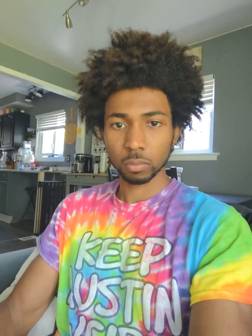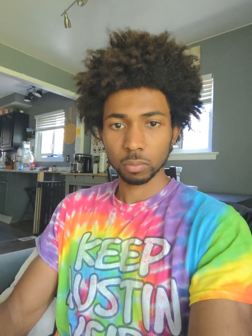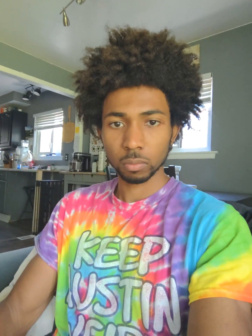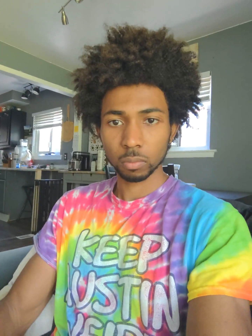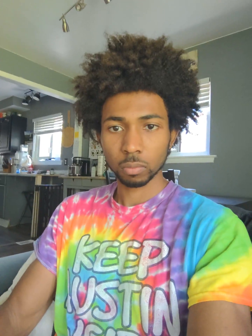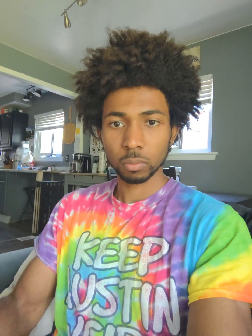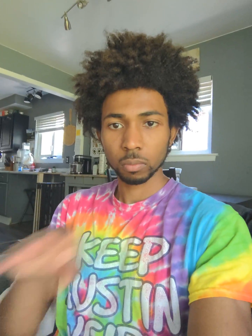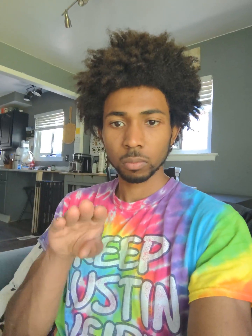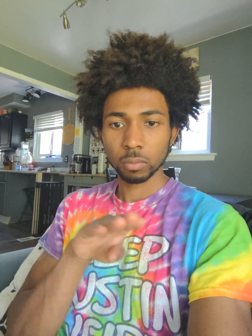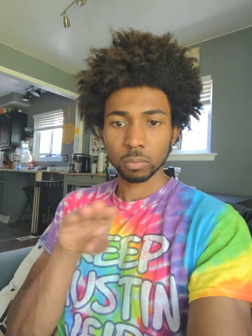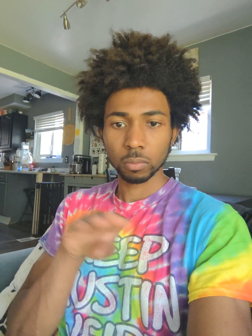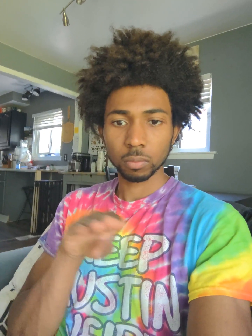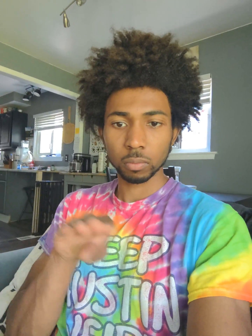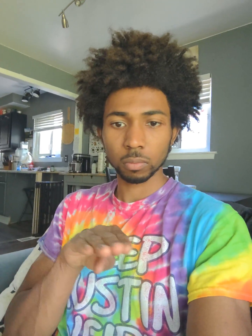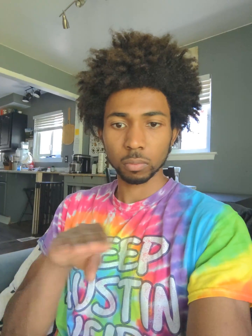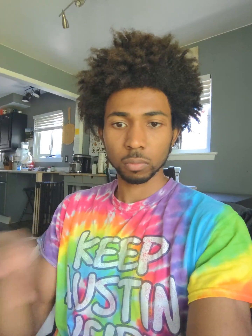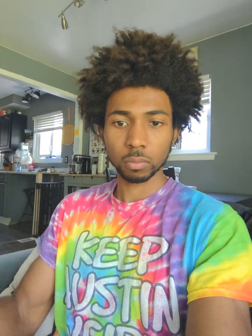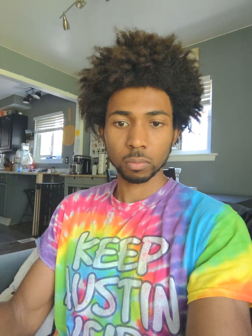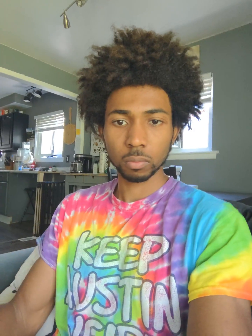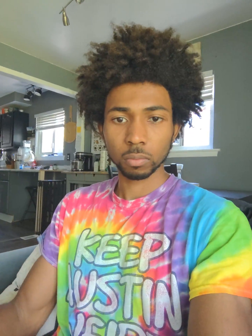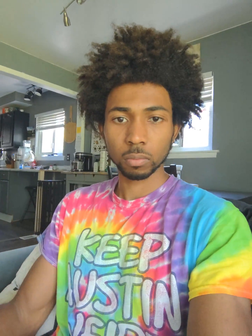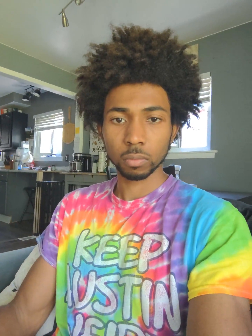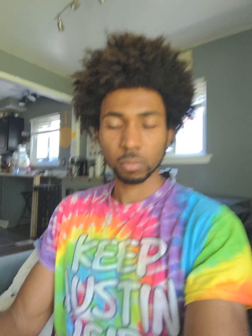boots